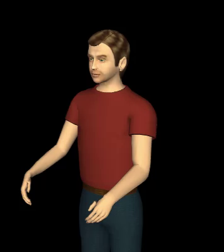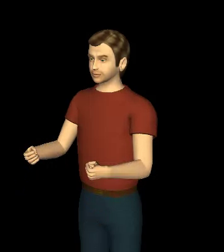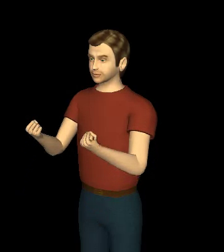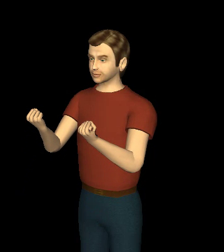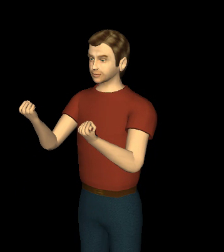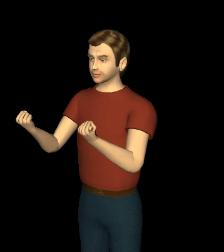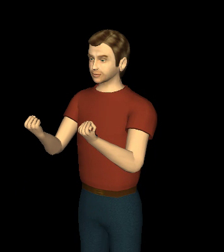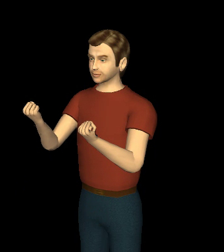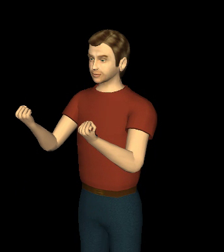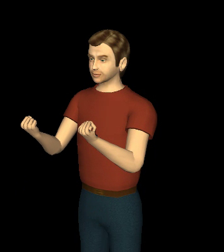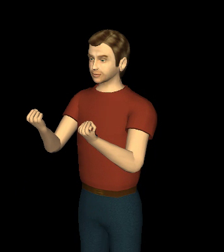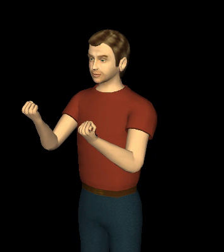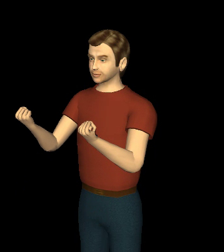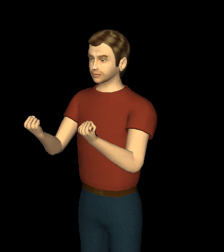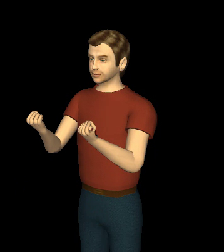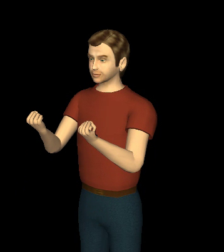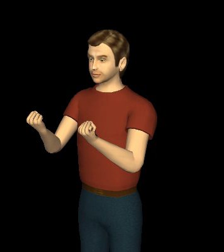ضربة